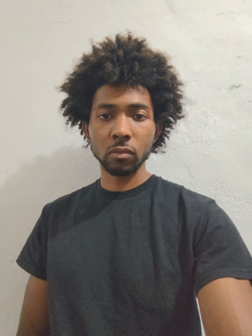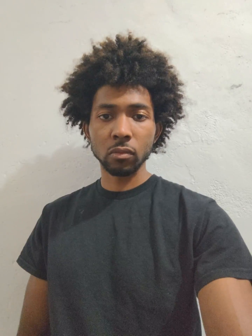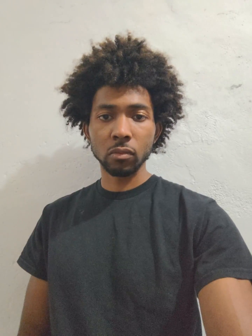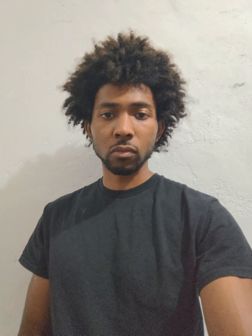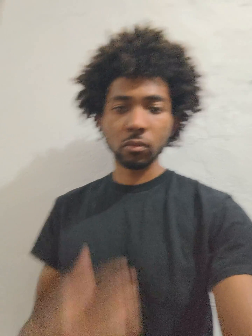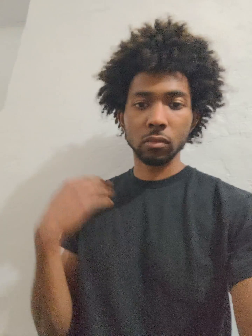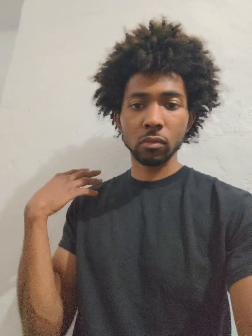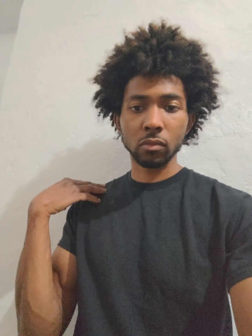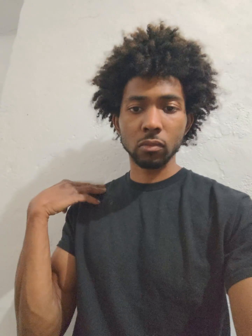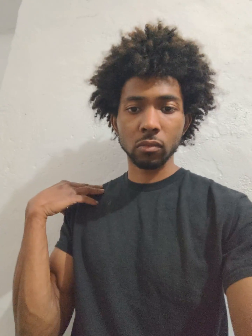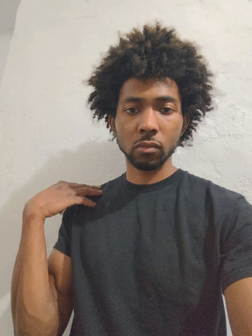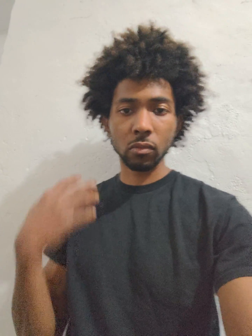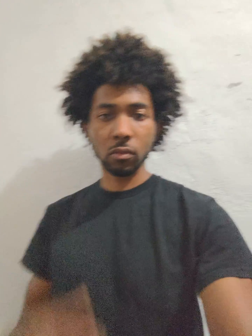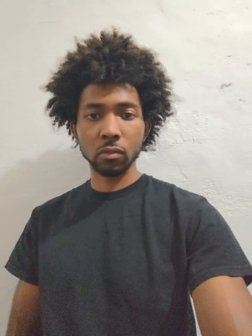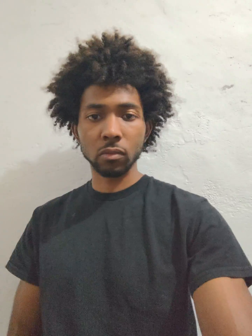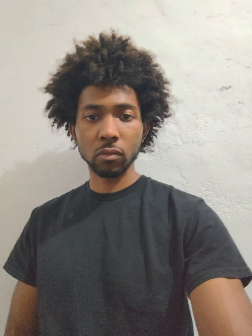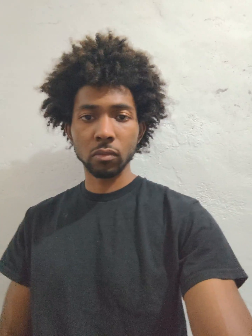shoulder